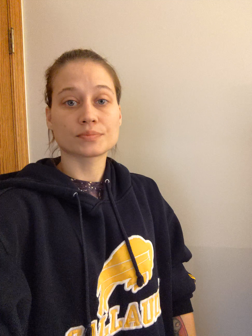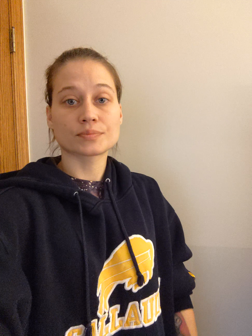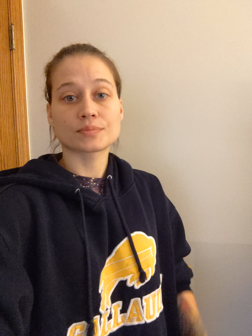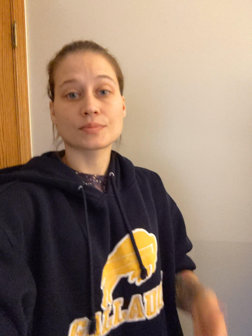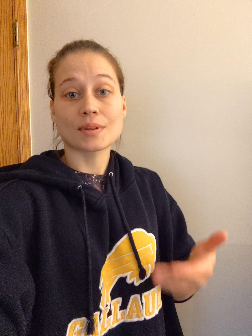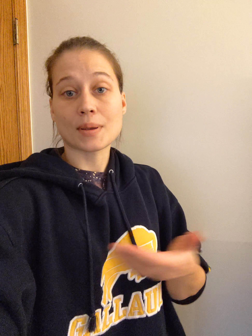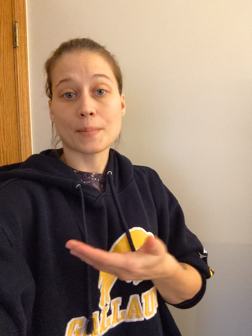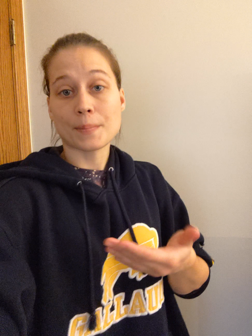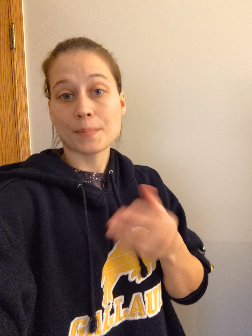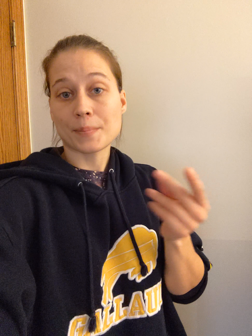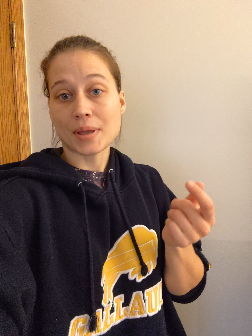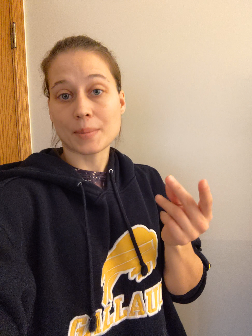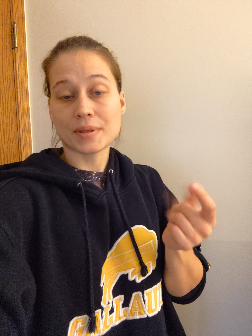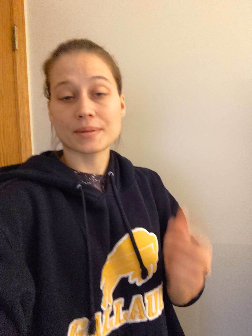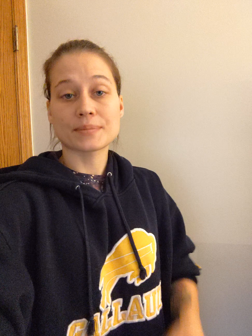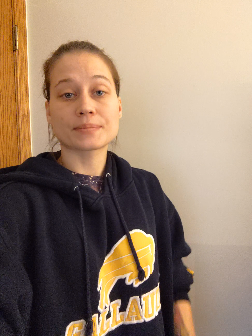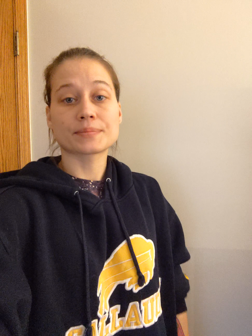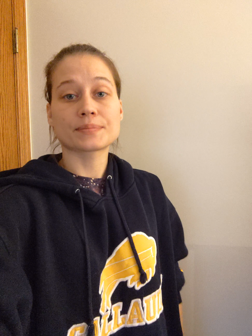puppy